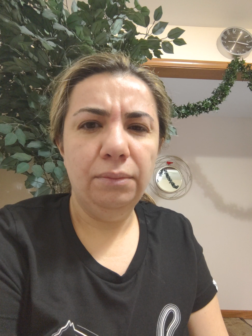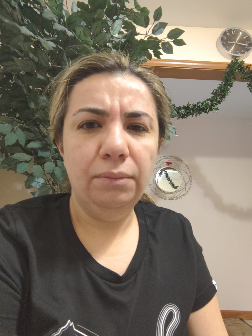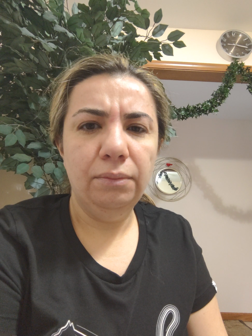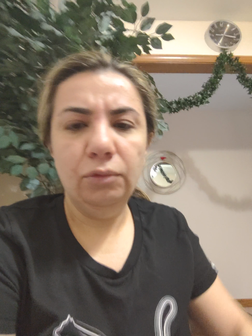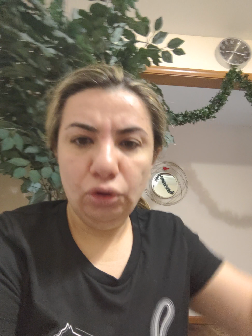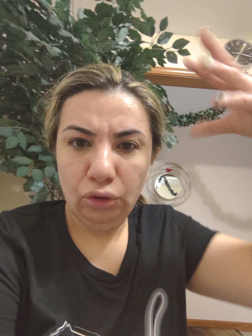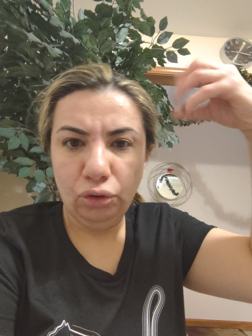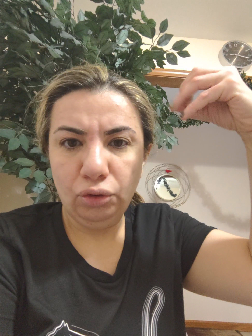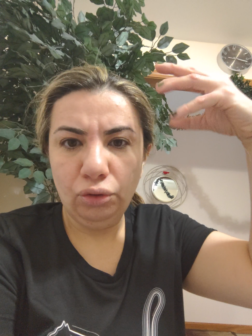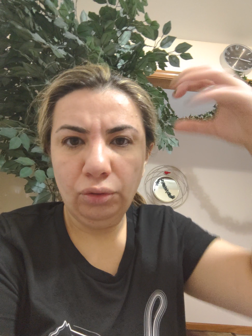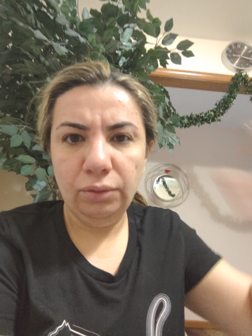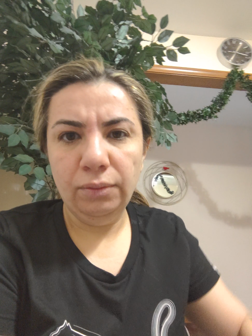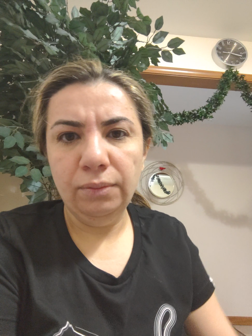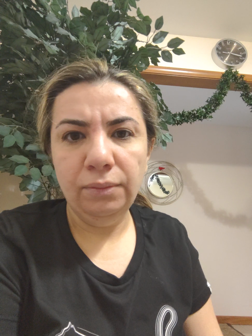shower